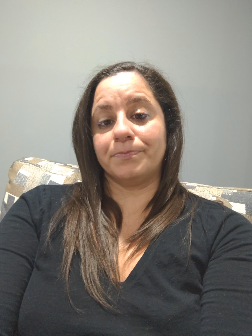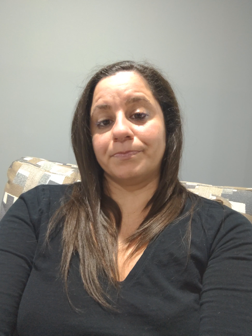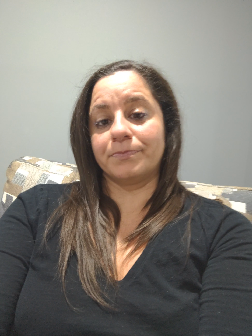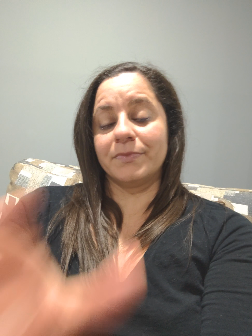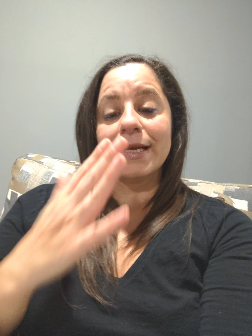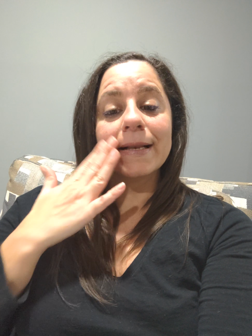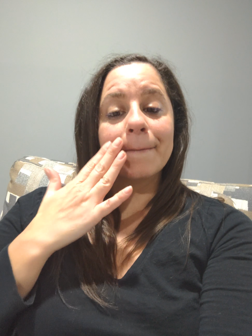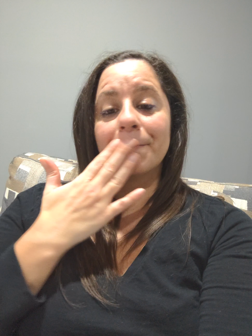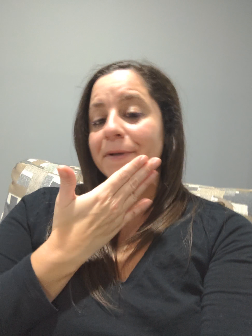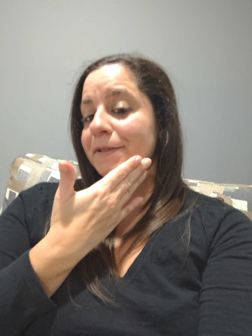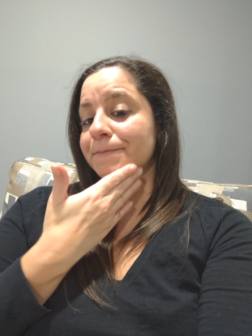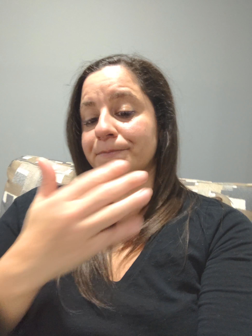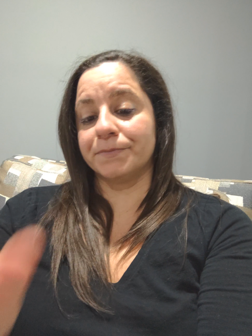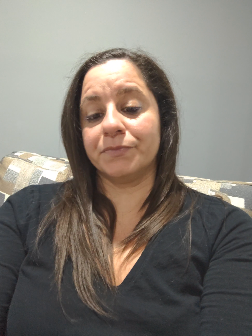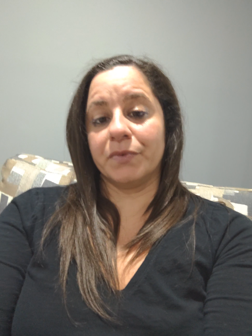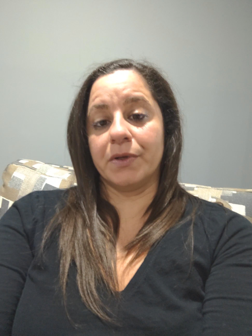napkin